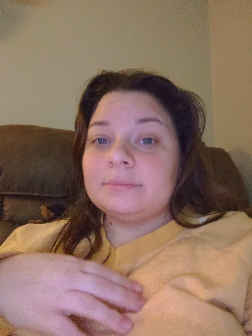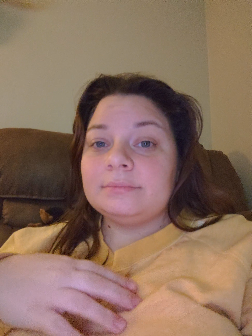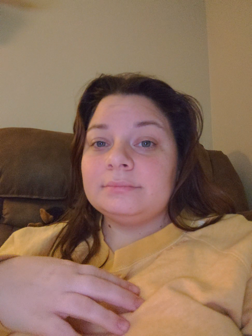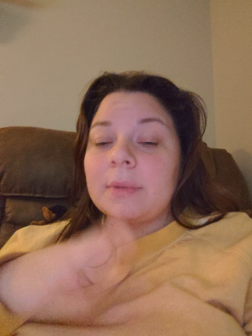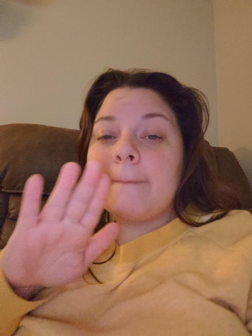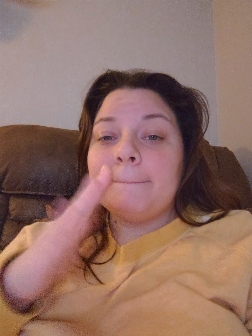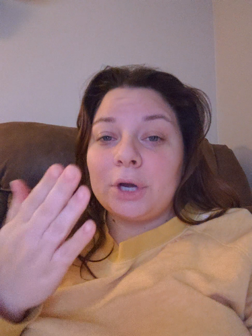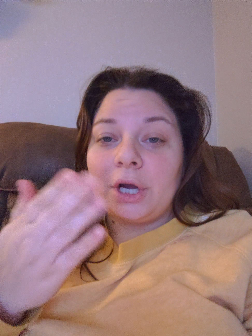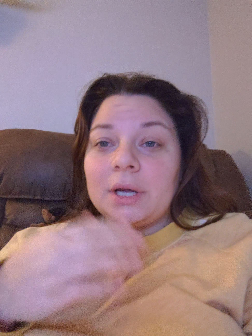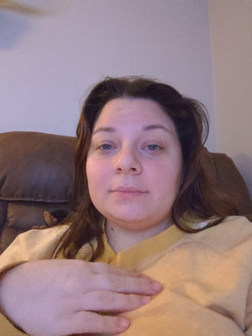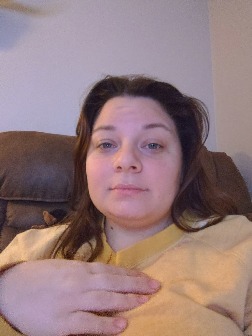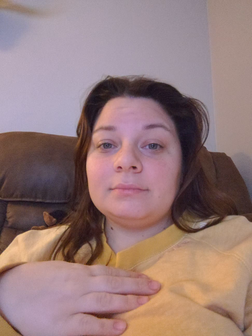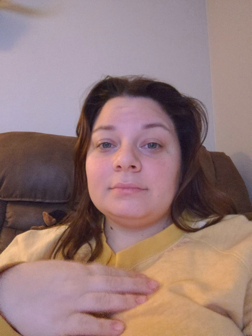book